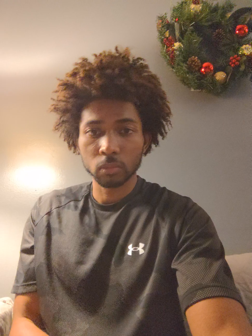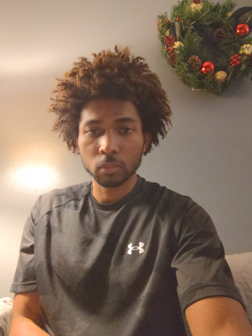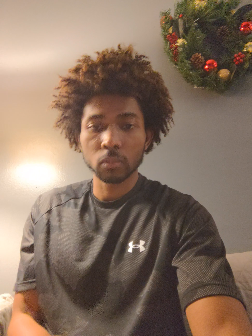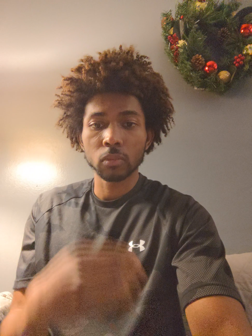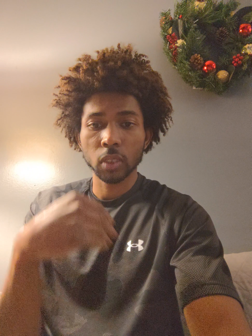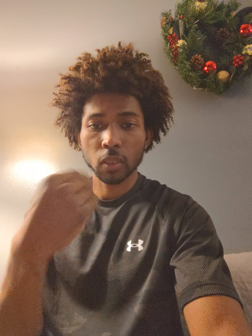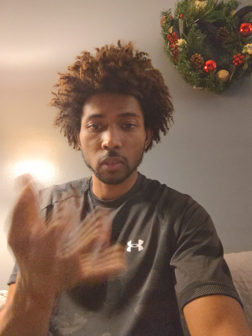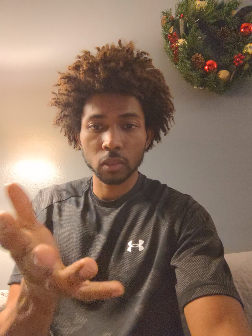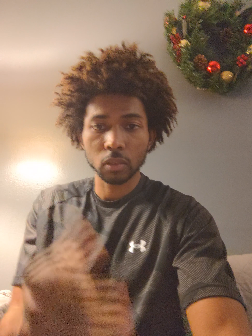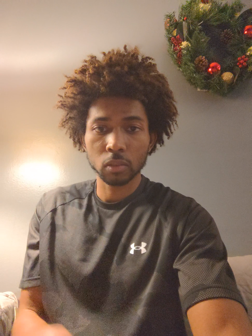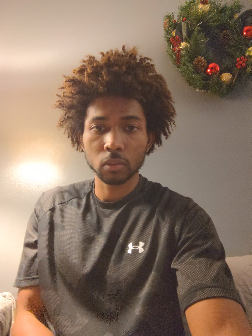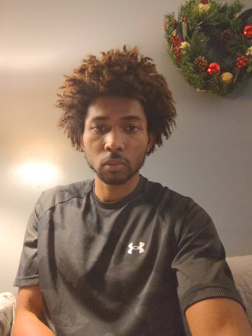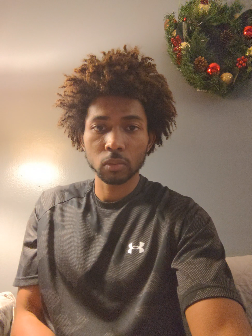give